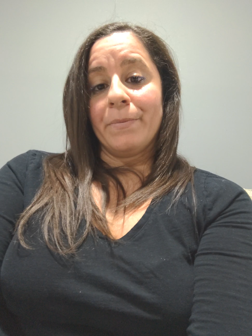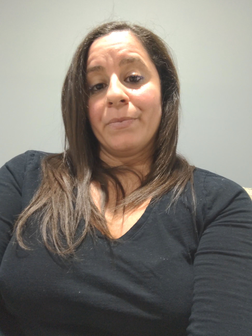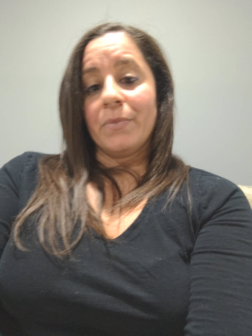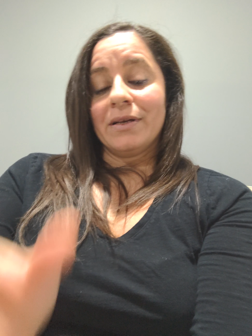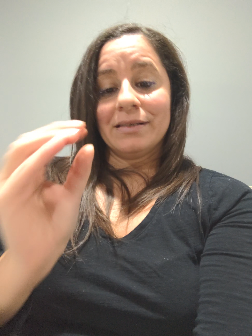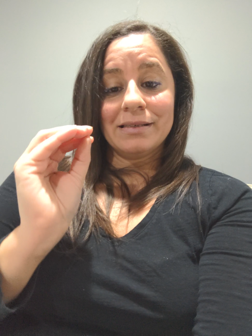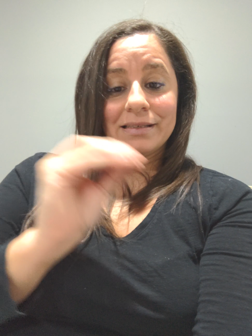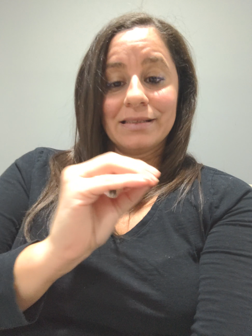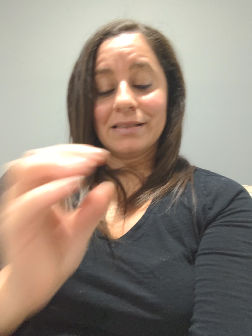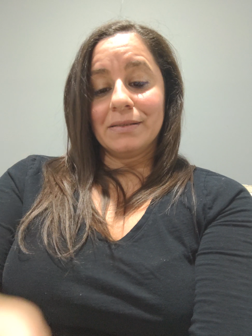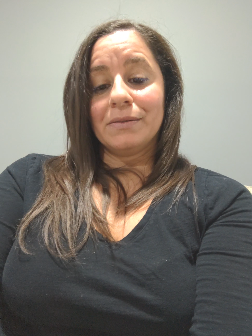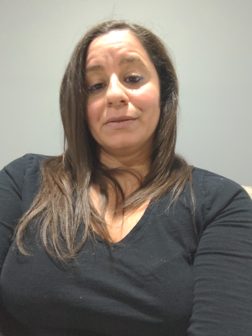kiss